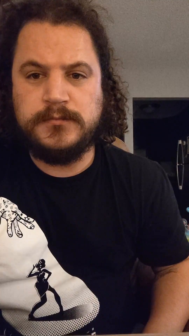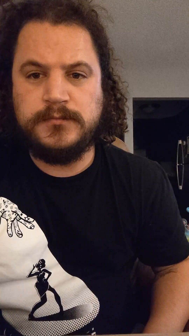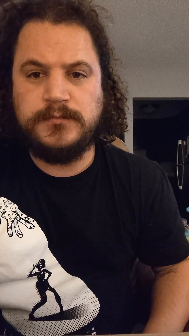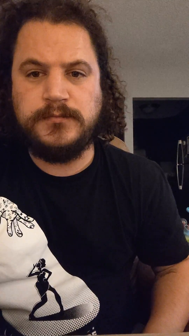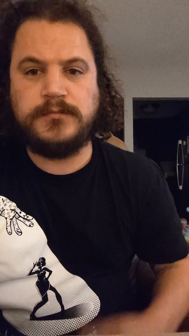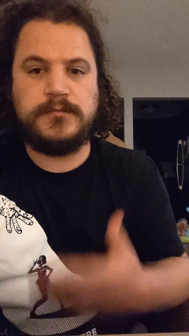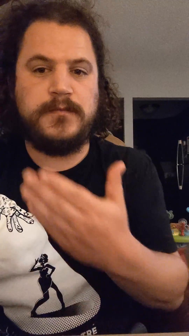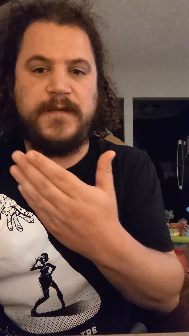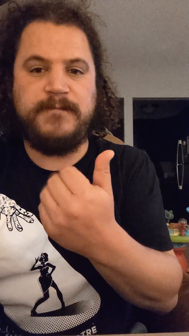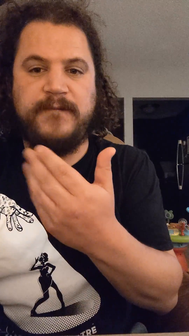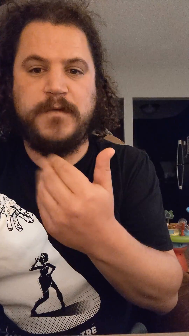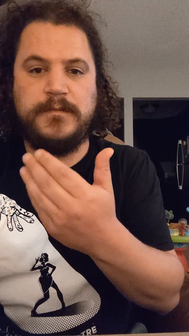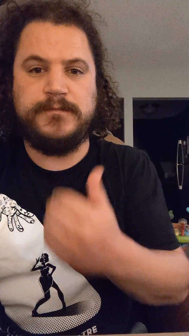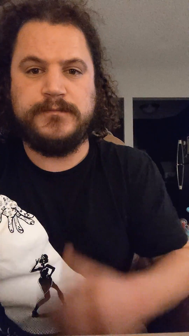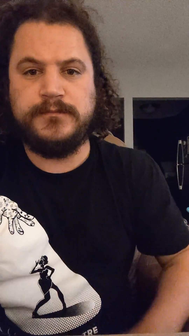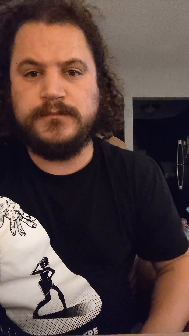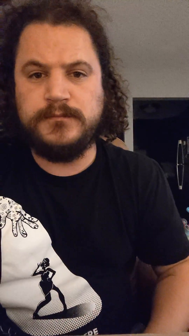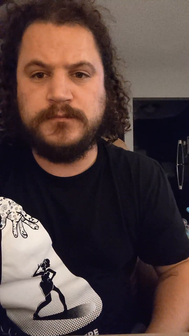butterfly